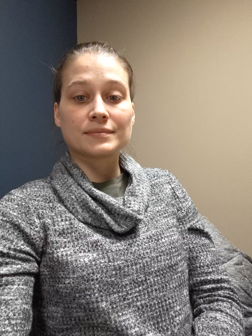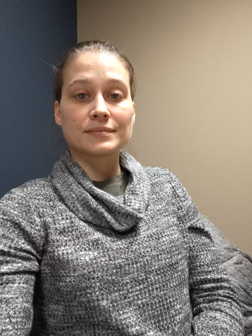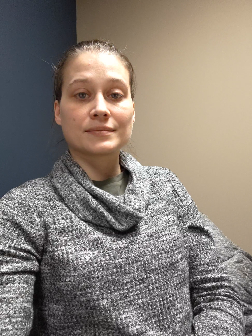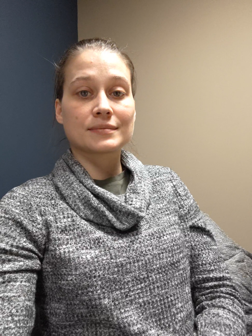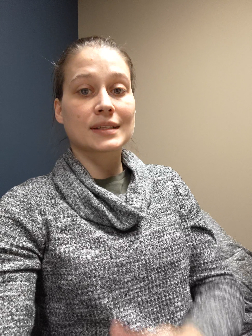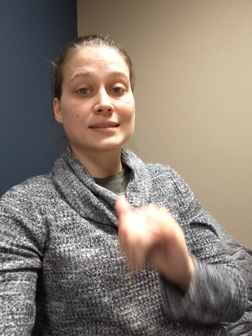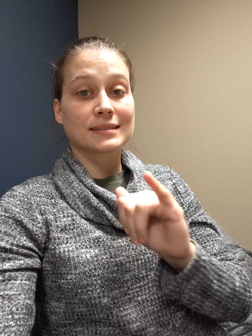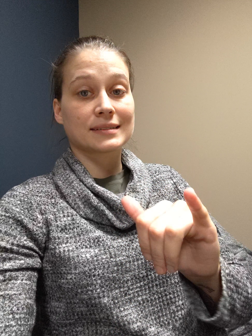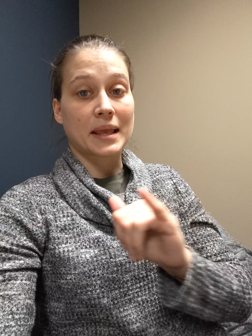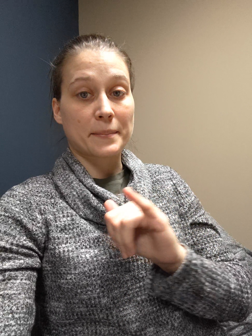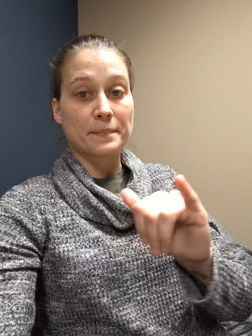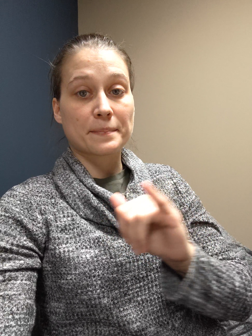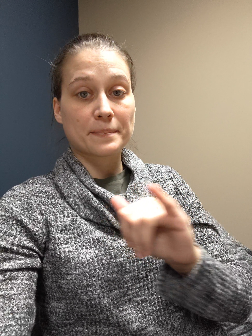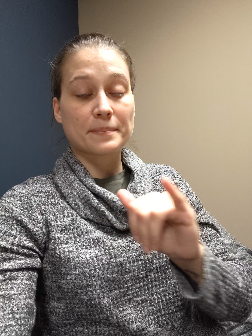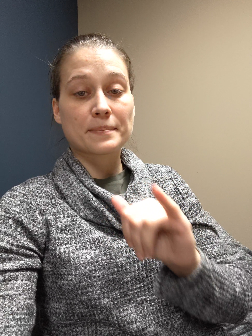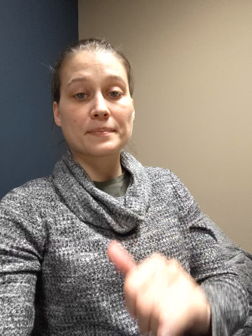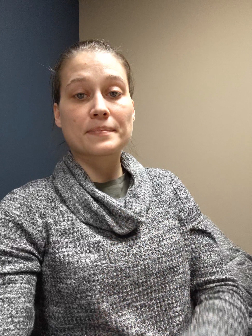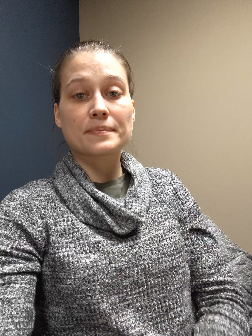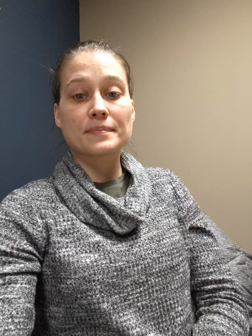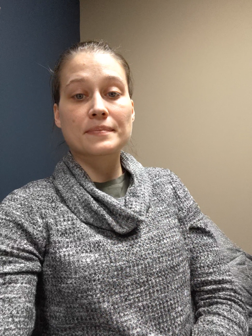same